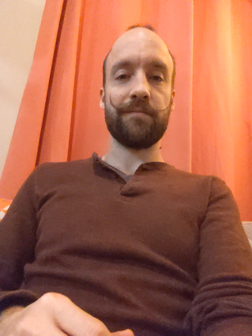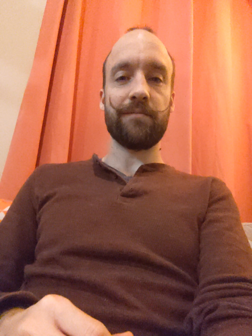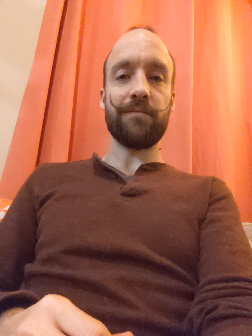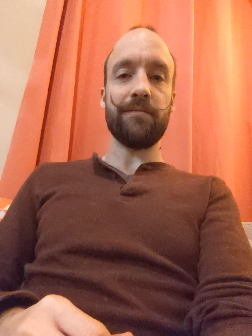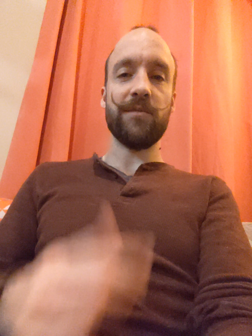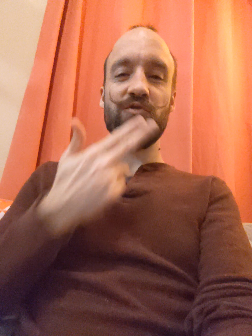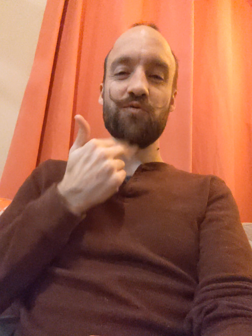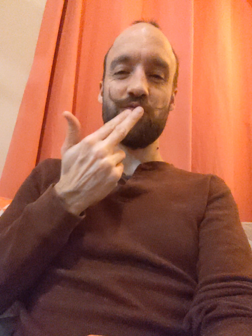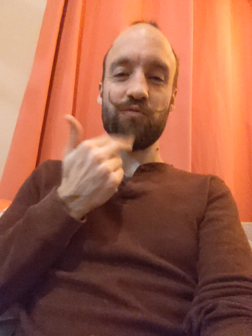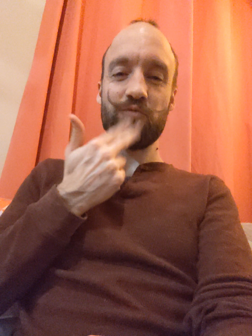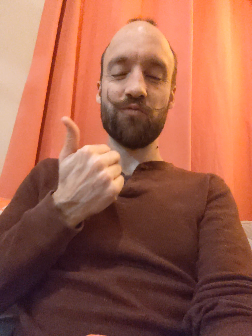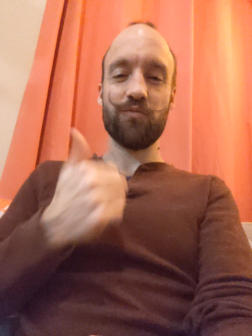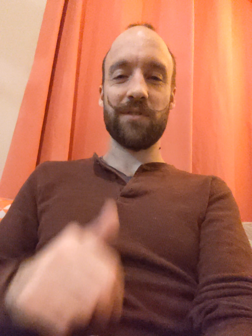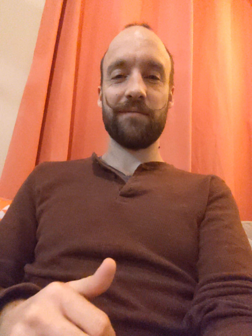cute